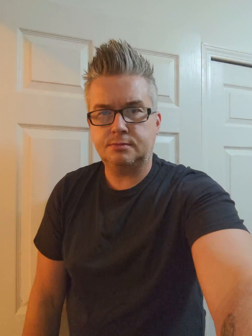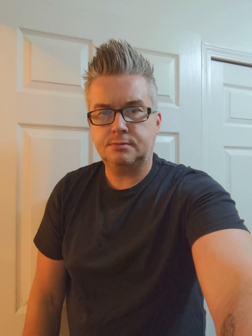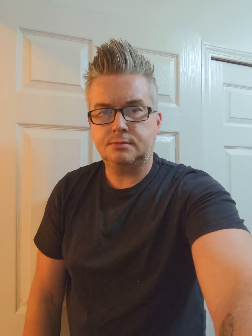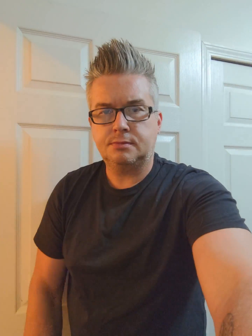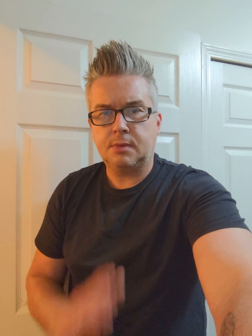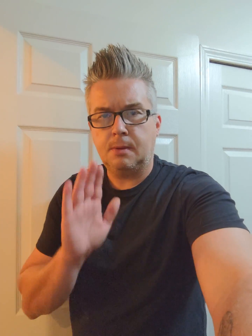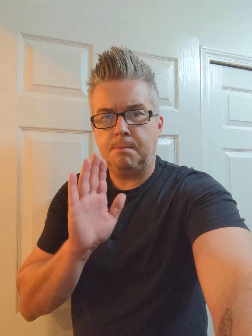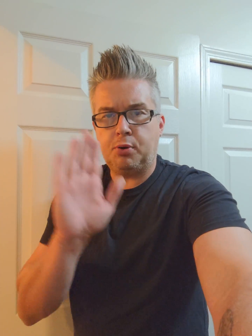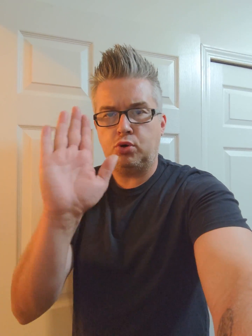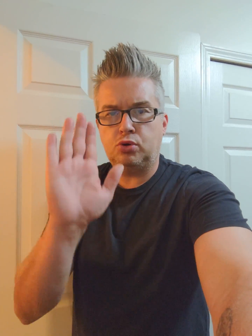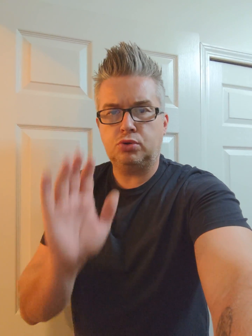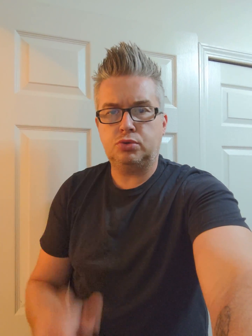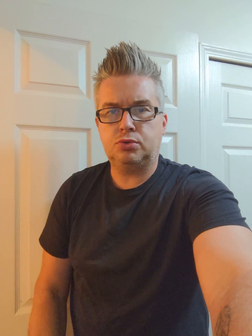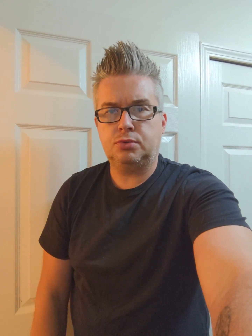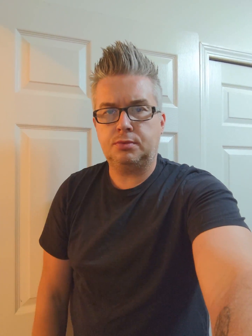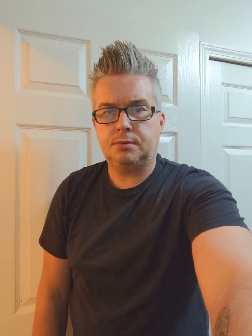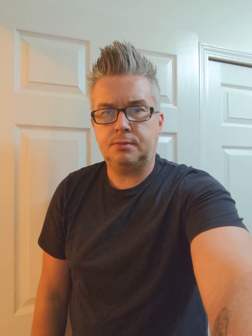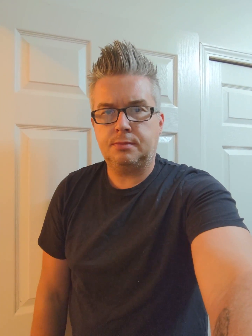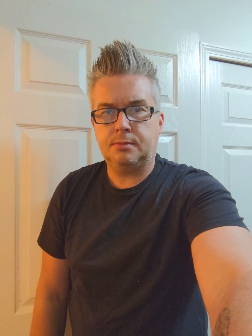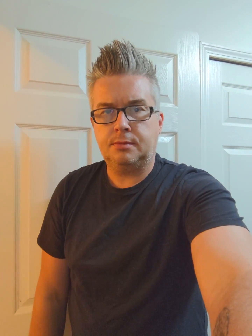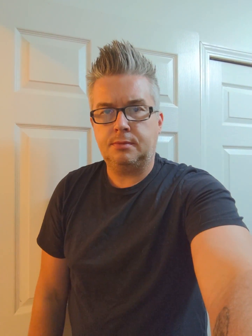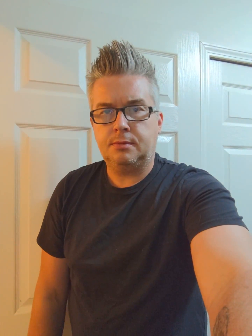push